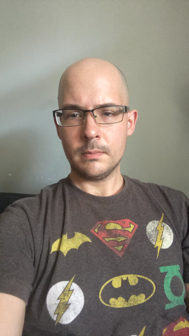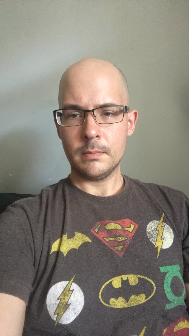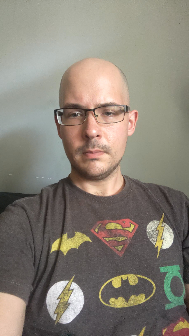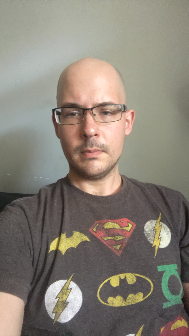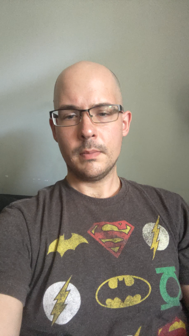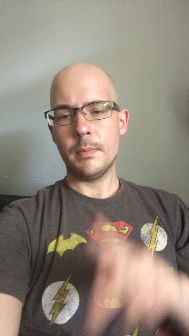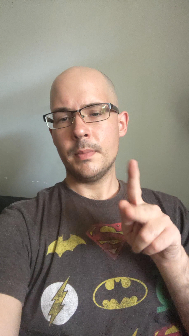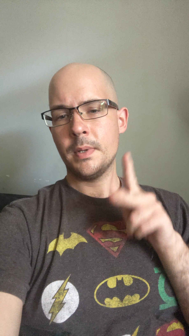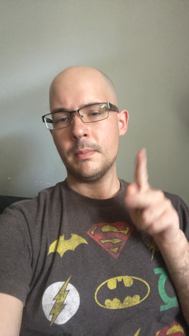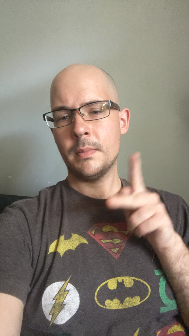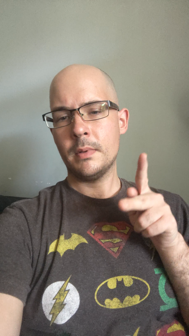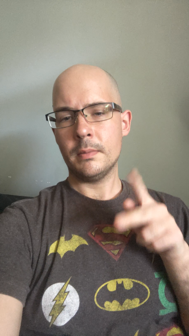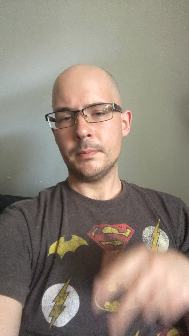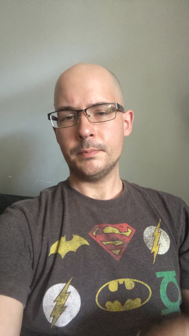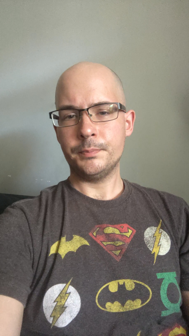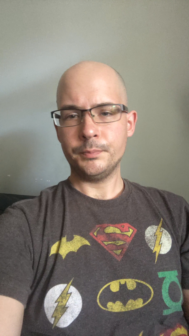people